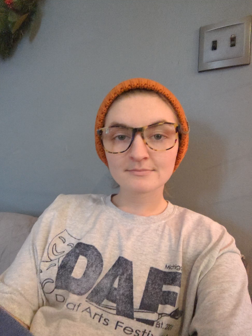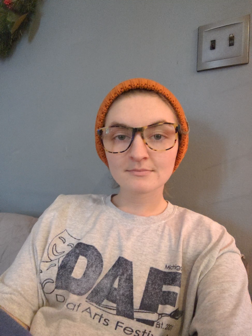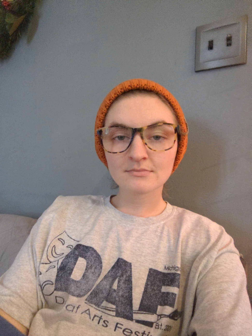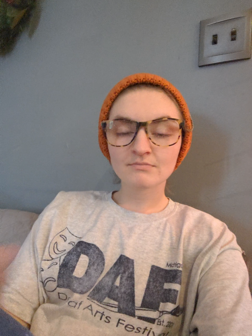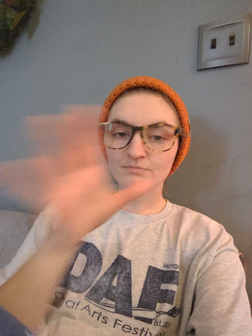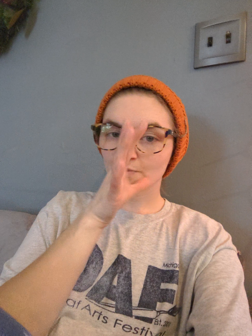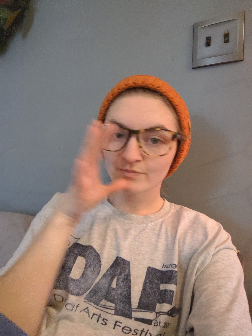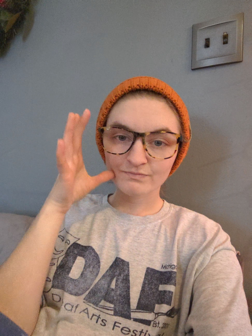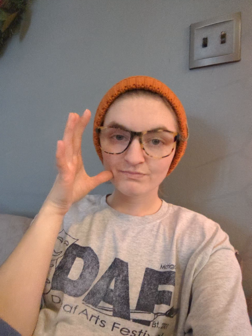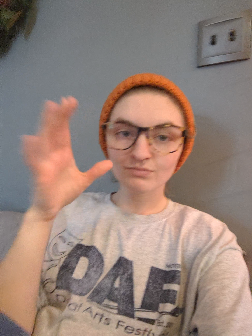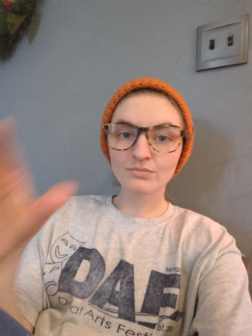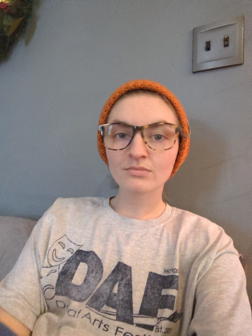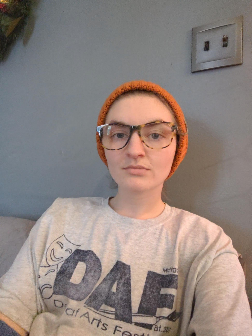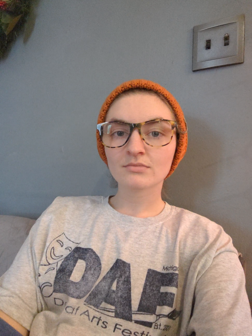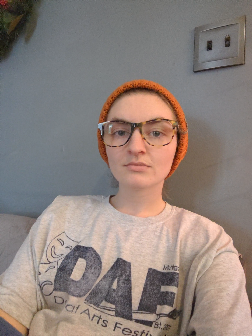farm